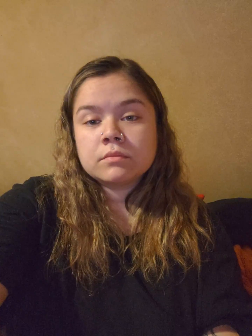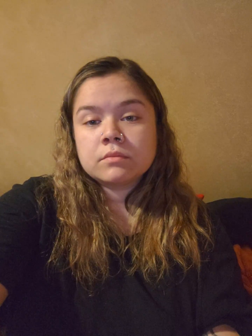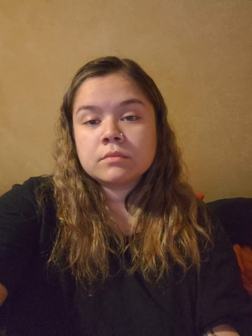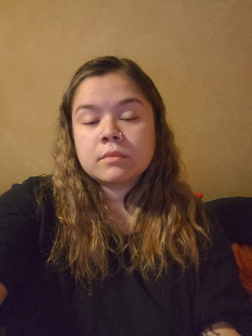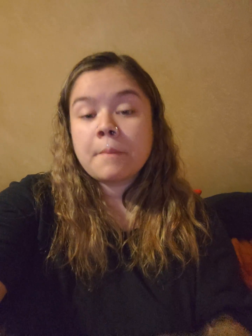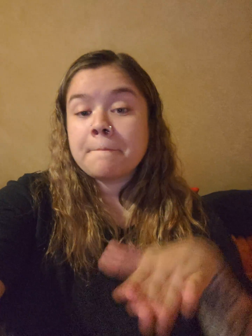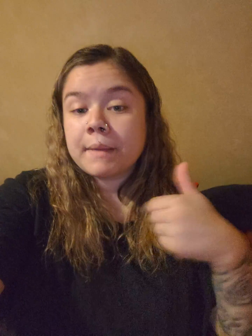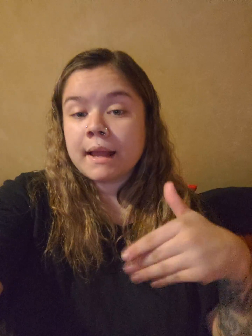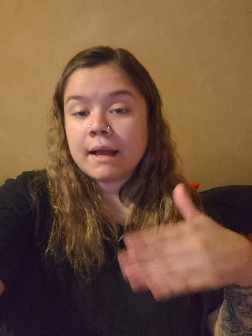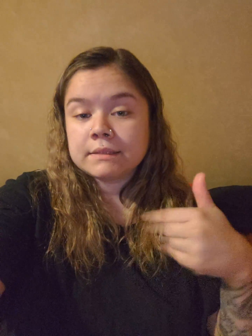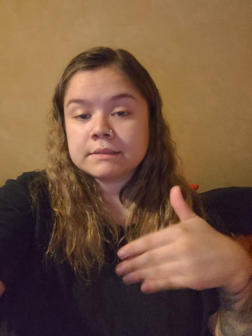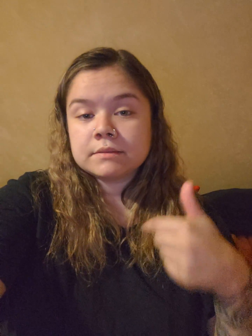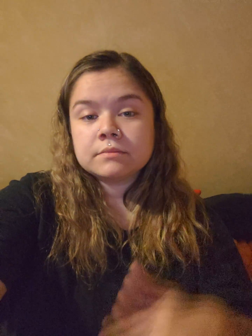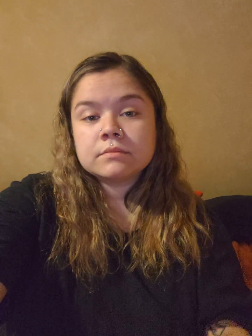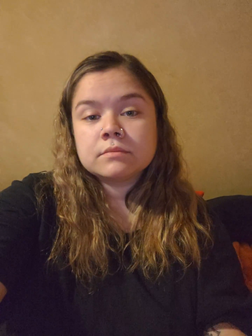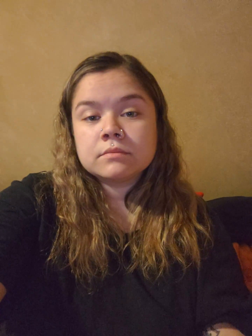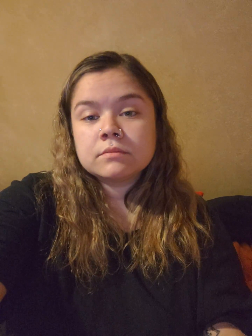pants